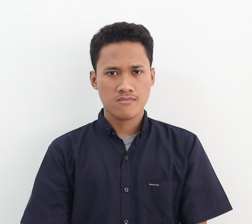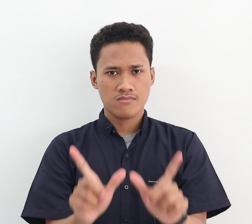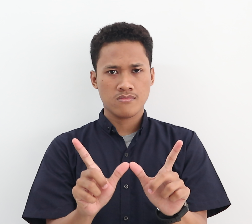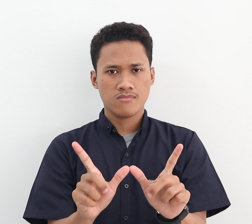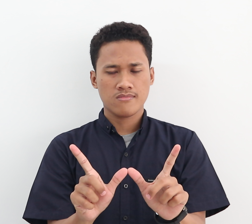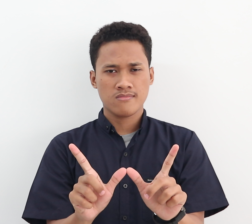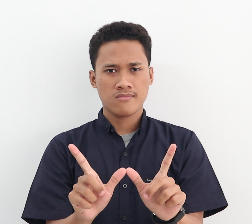W